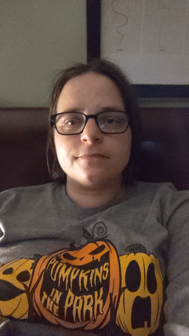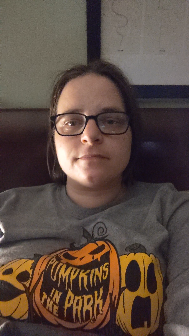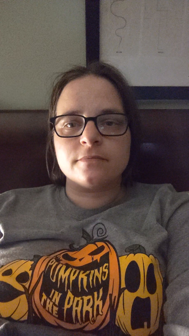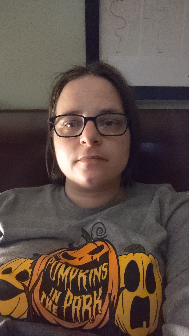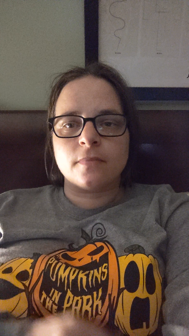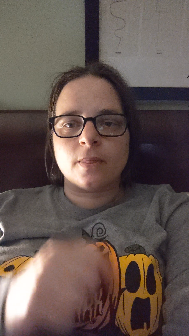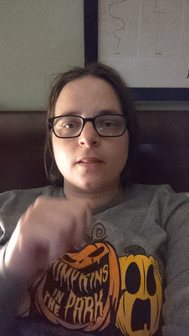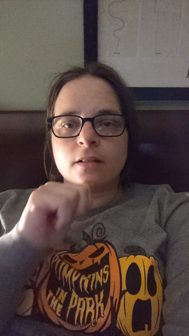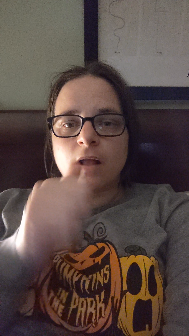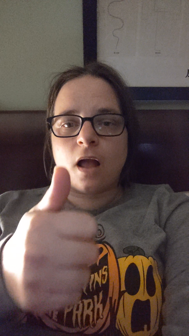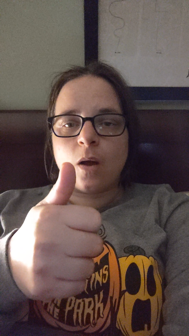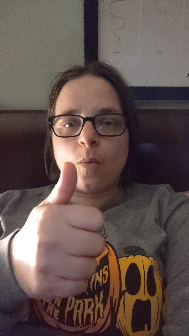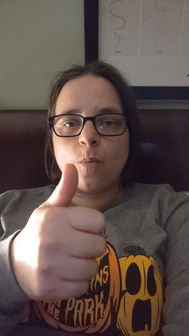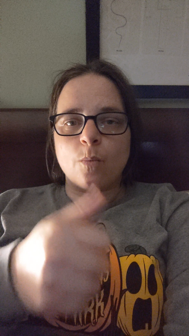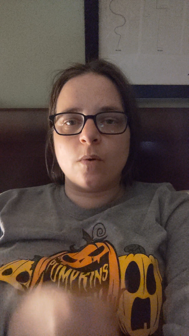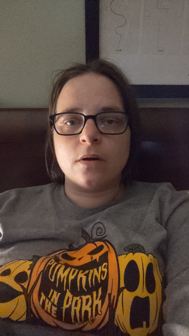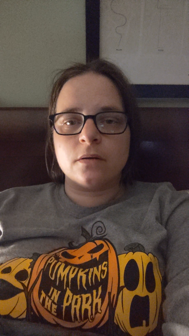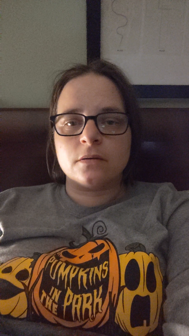don't